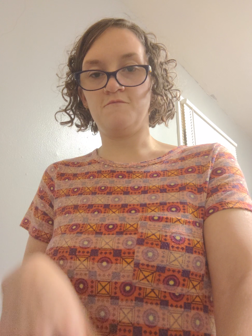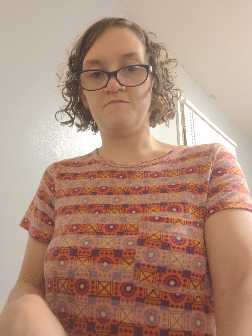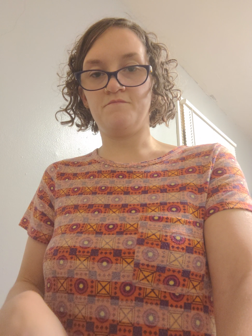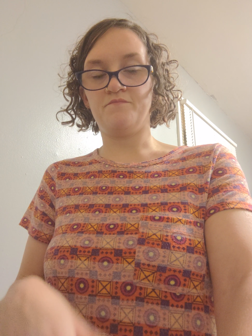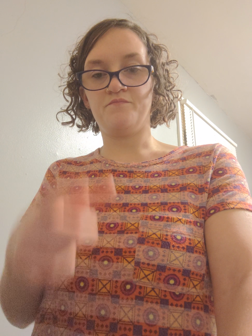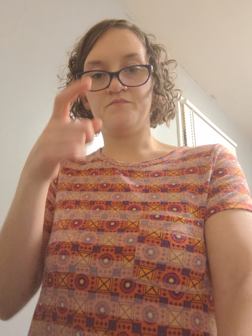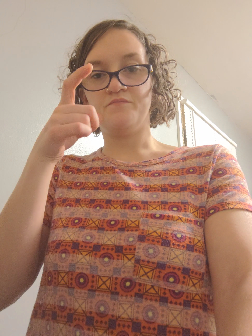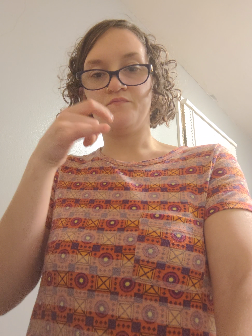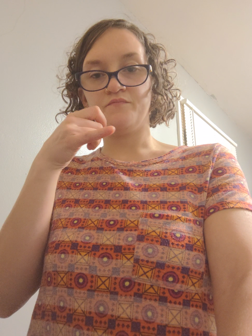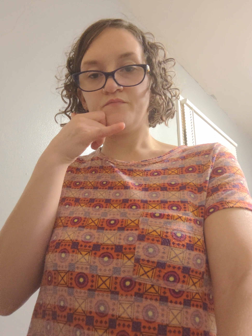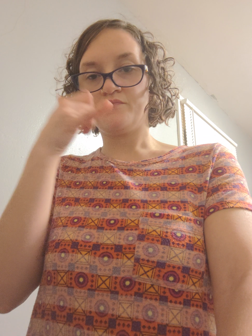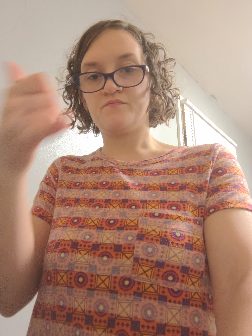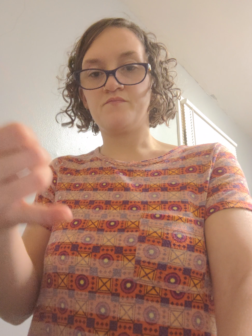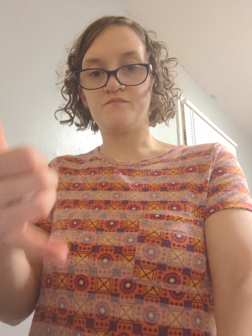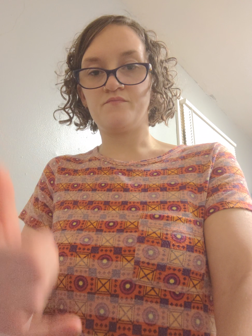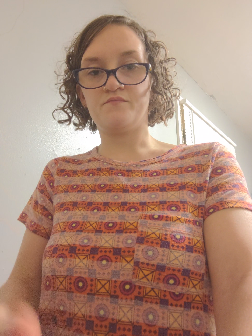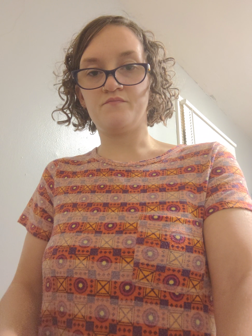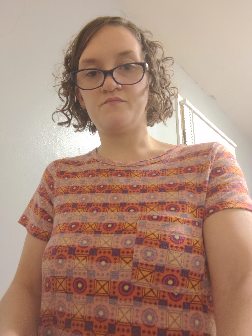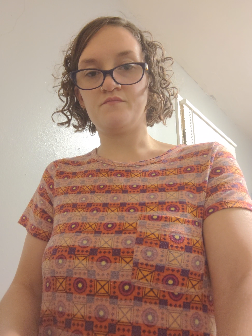call on the phone